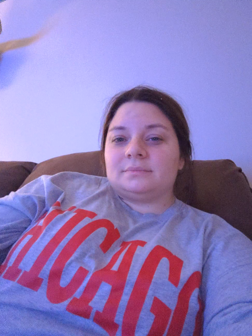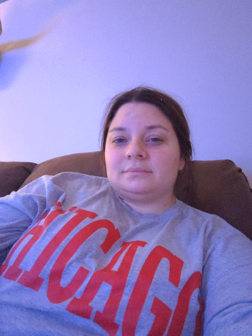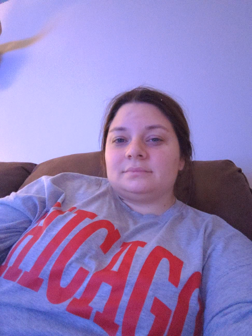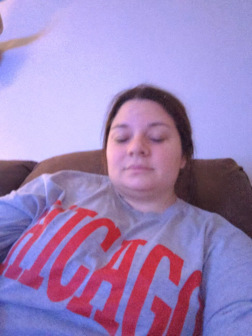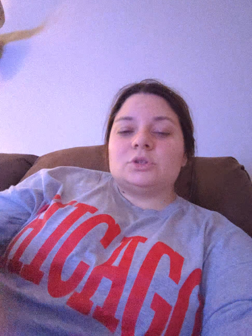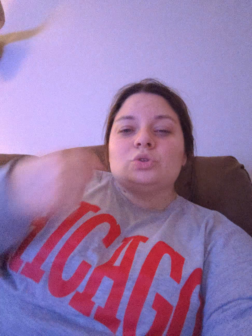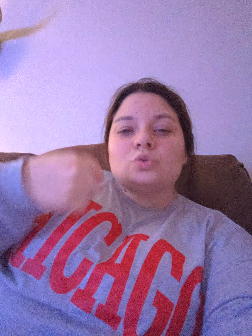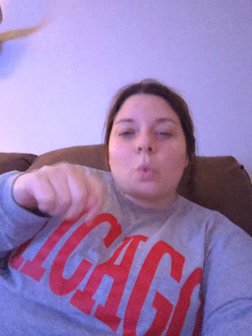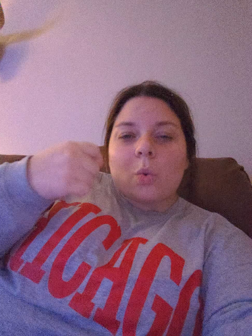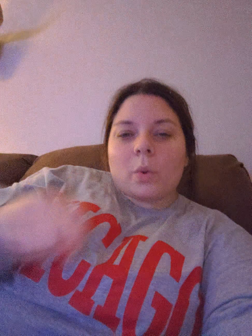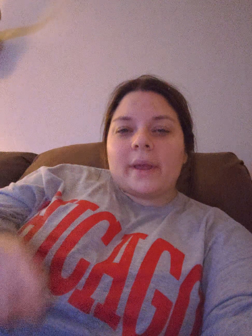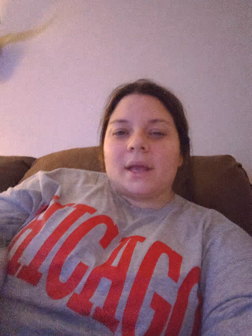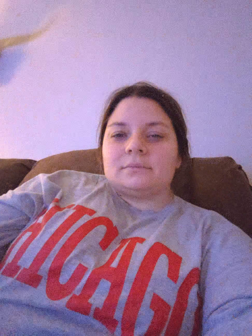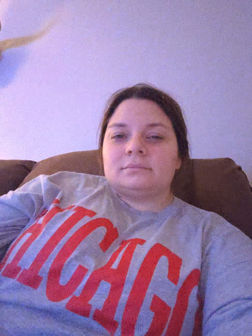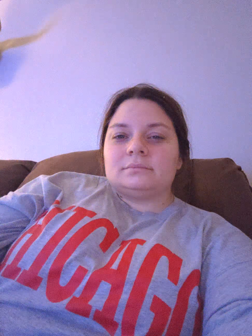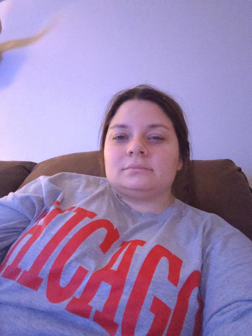toy